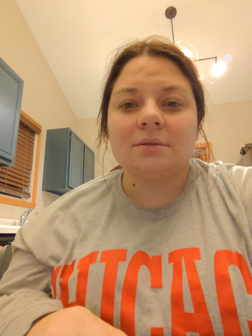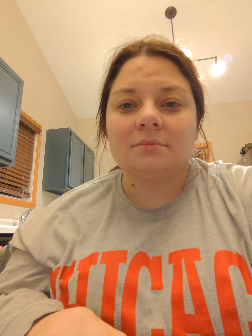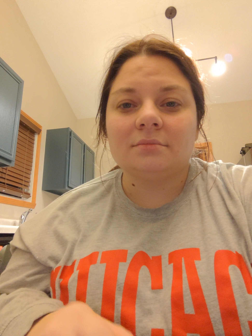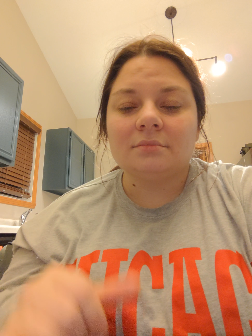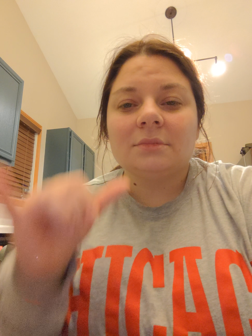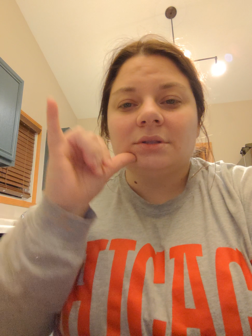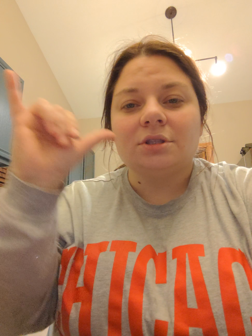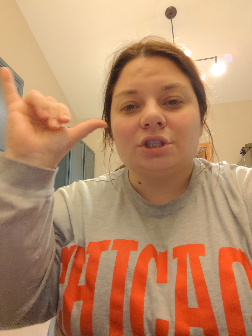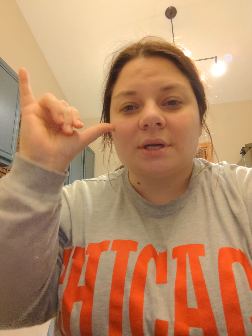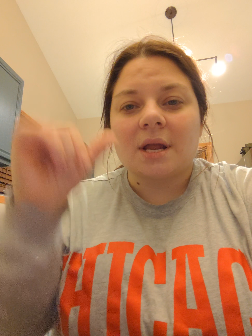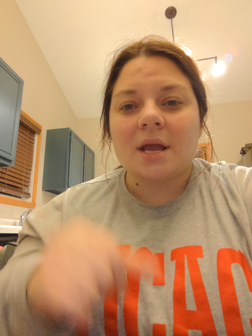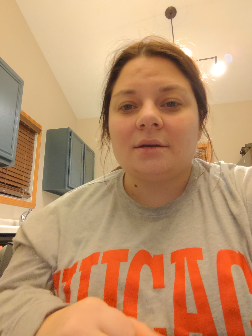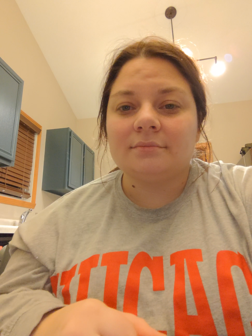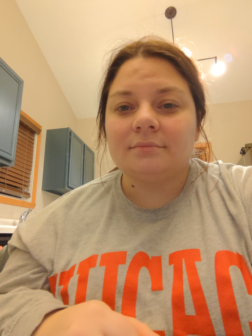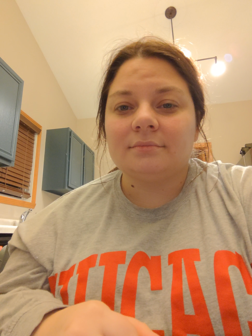yesterday